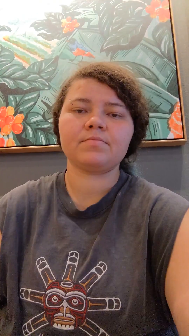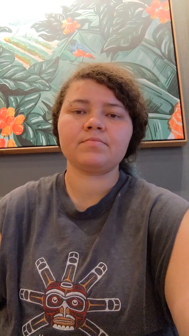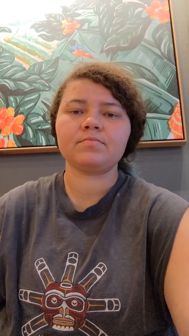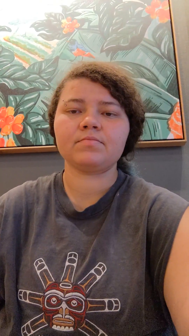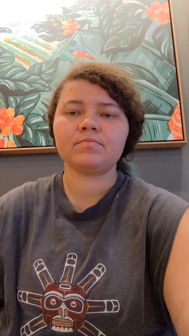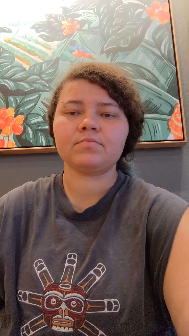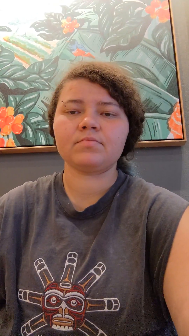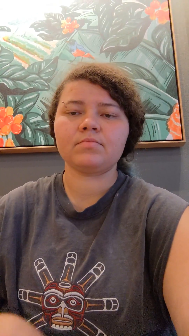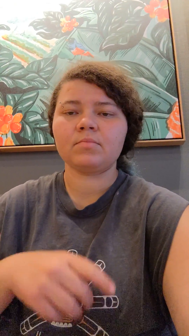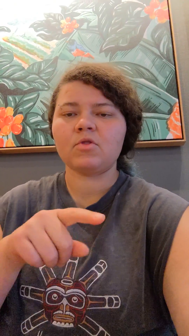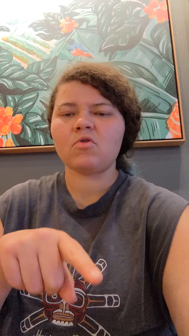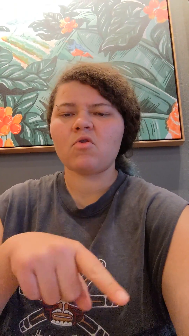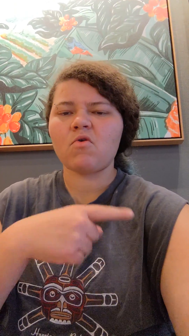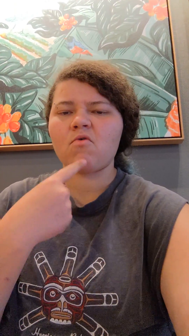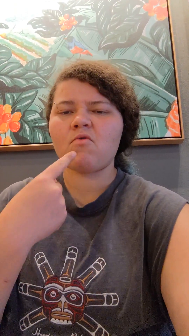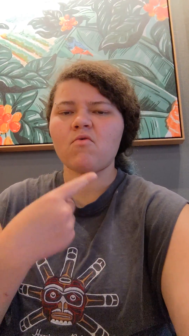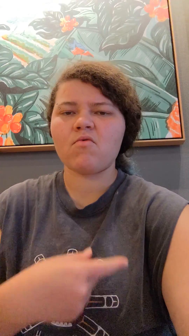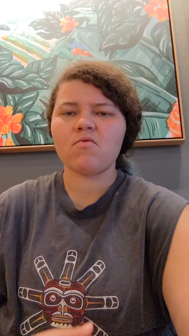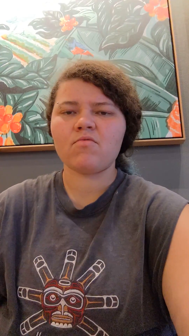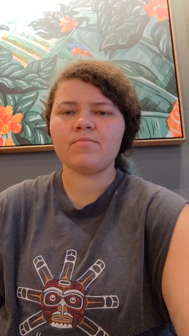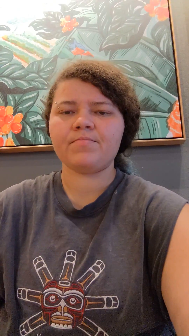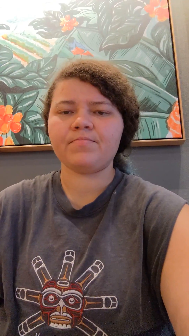long